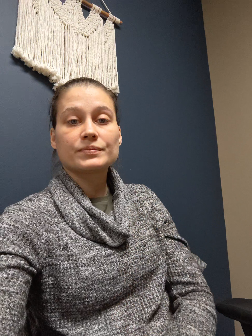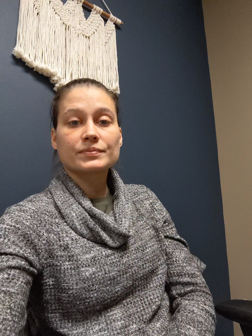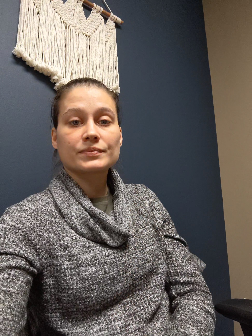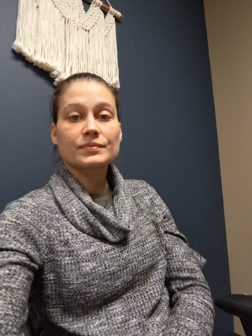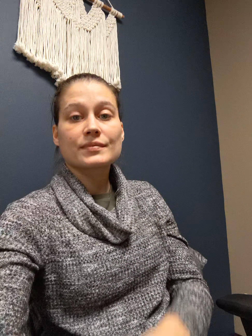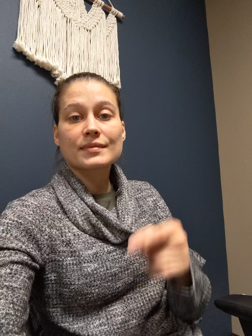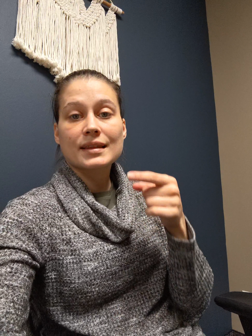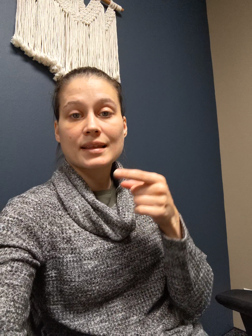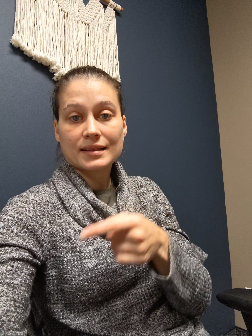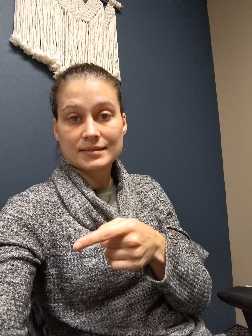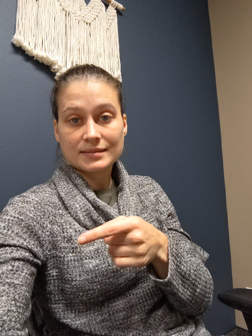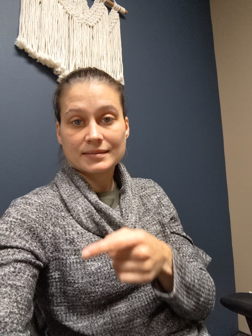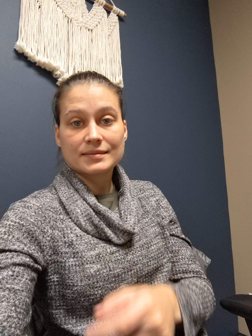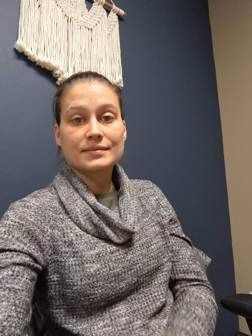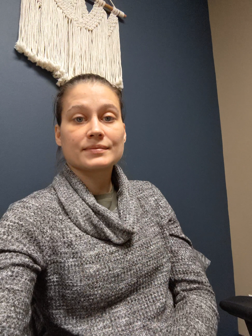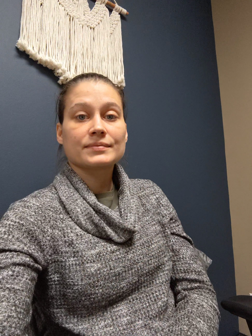he/she/it